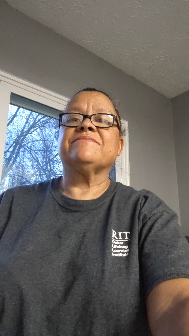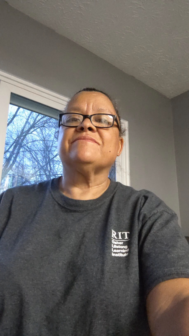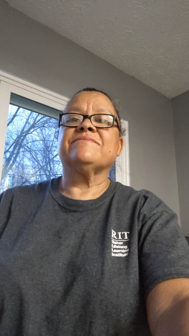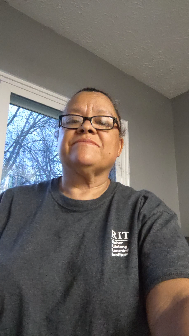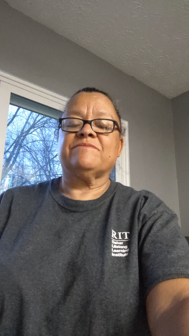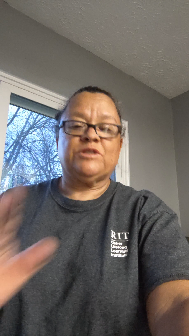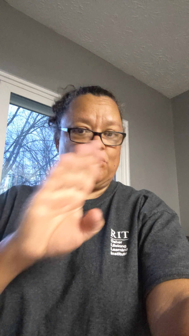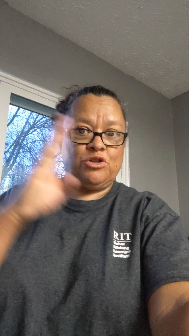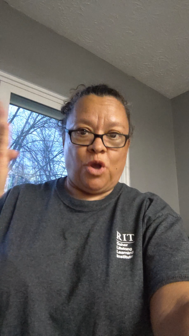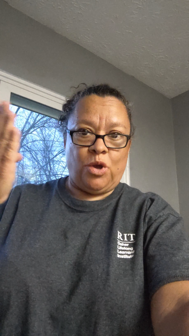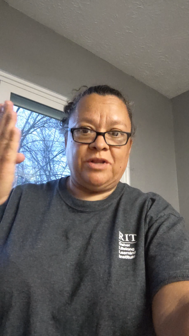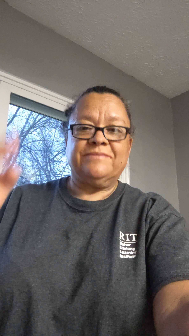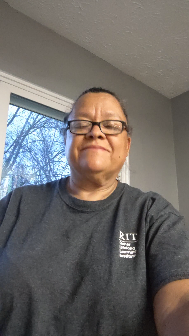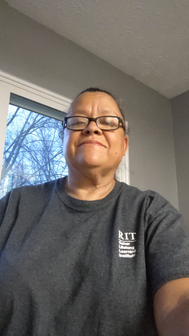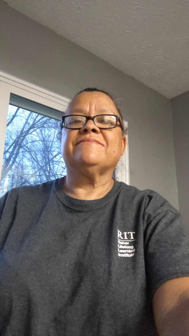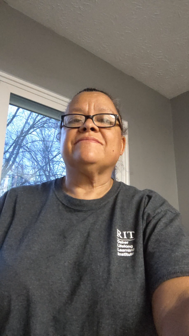door